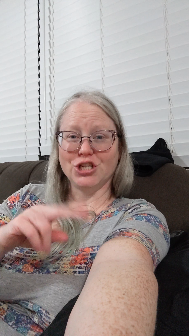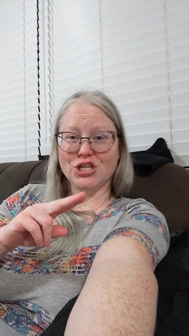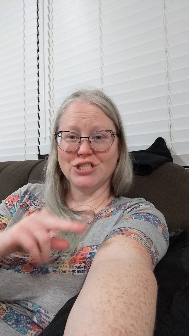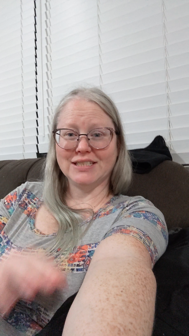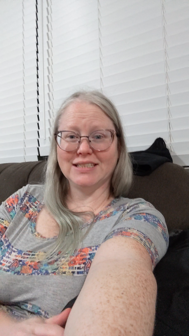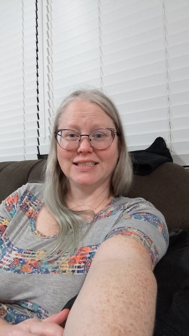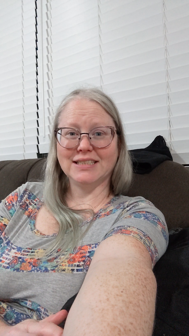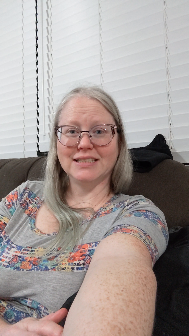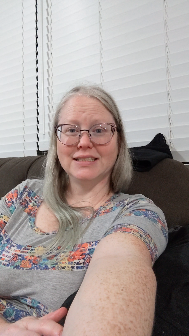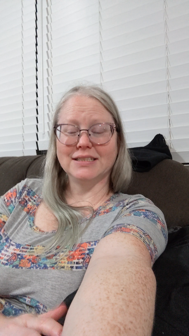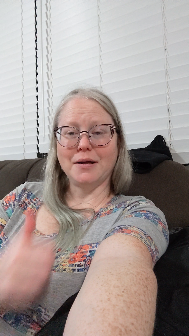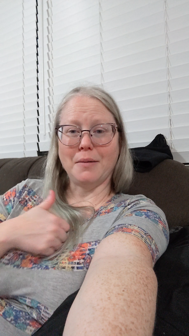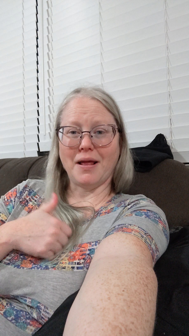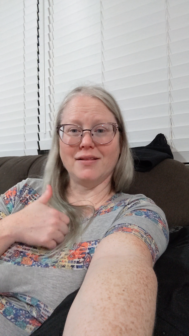bathtub